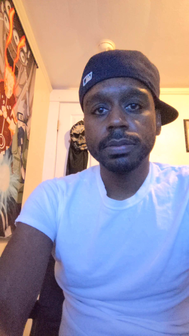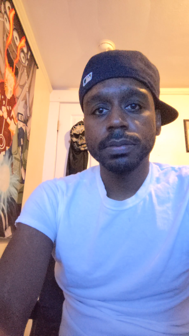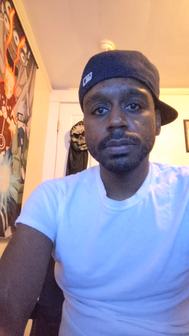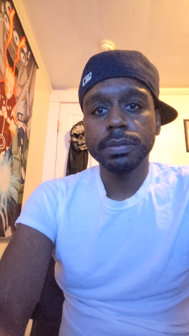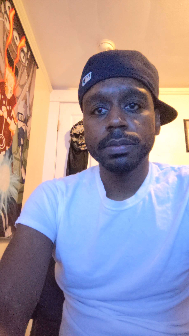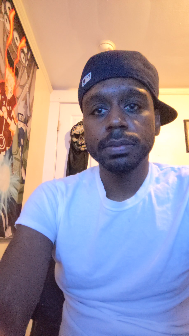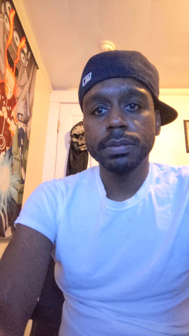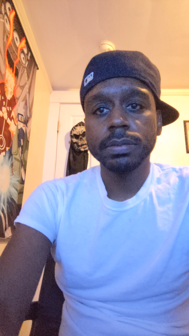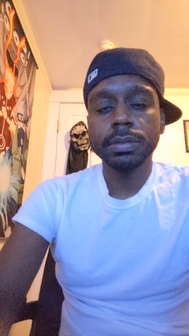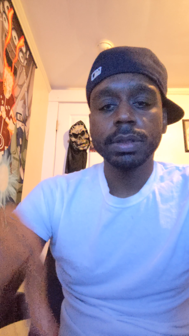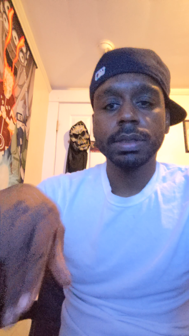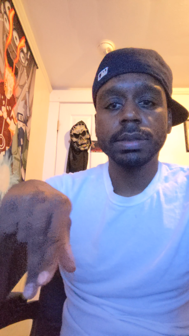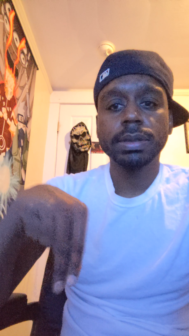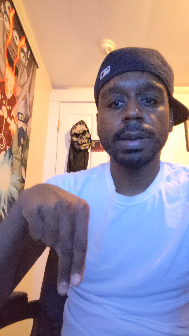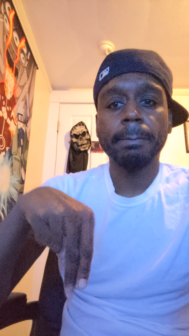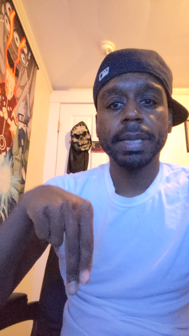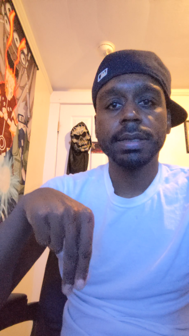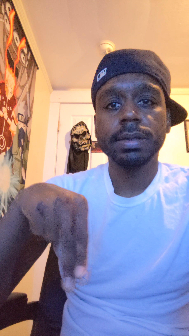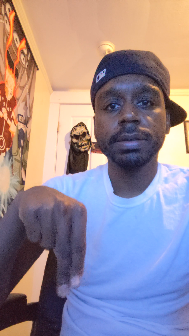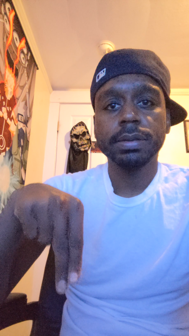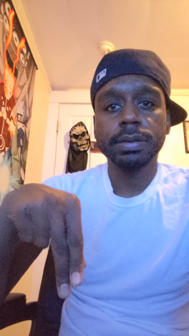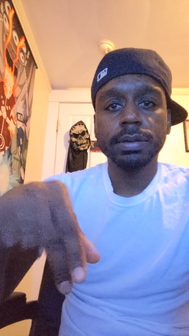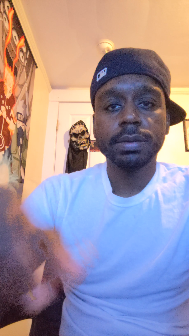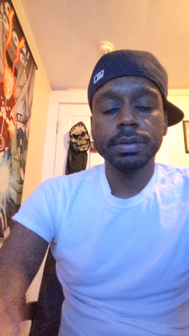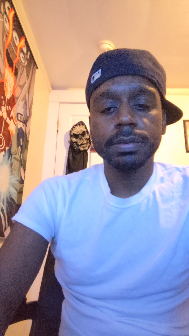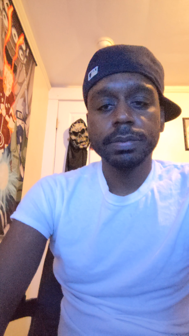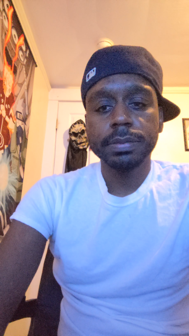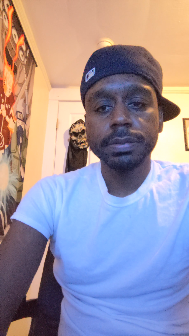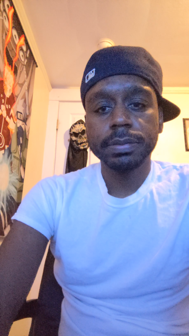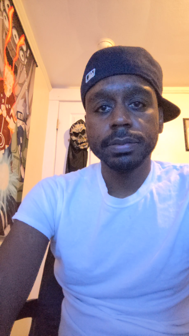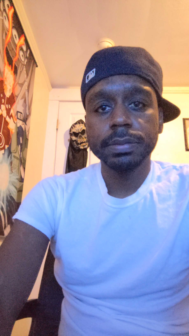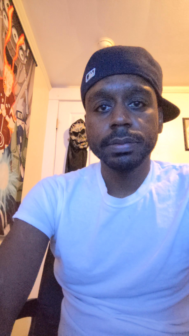diaper